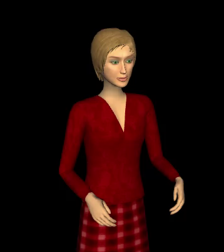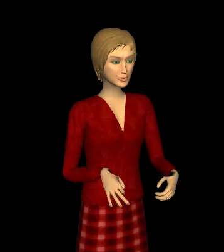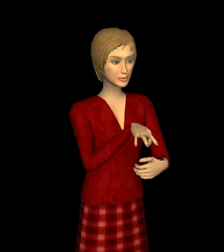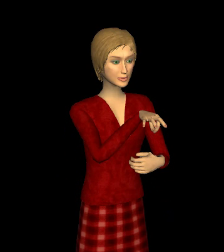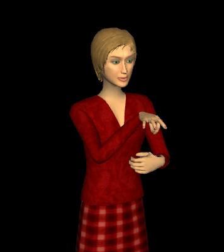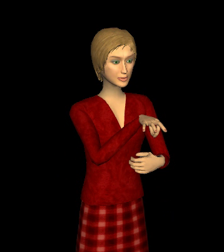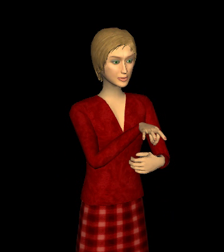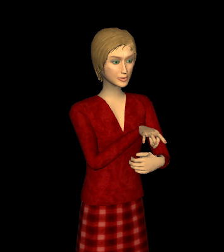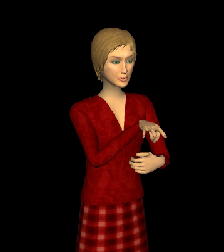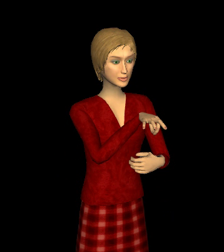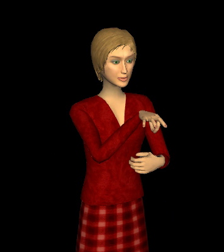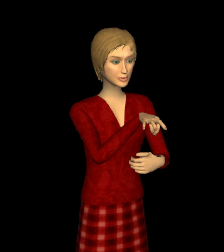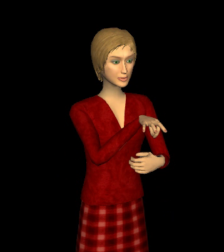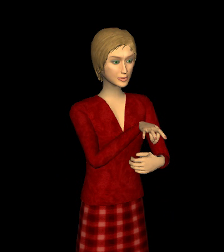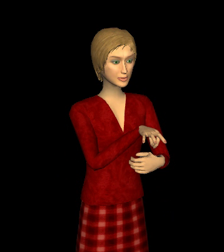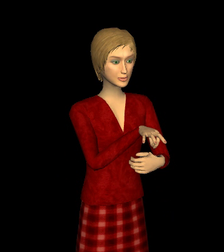شاي